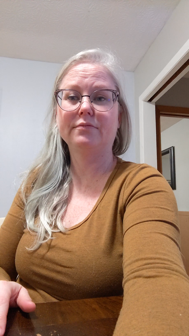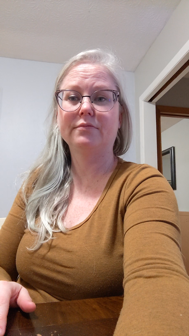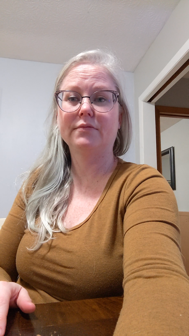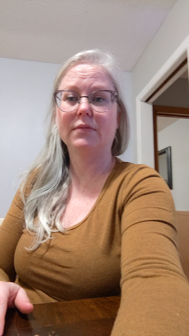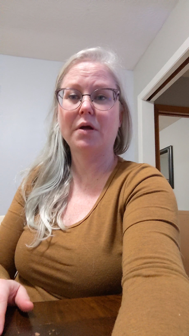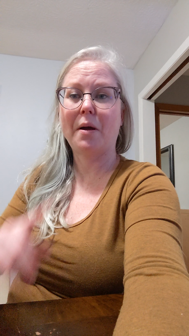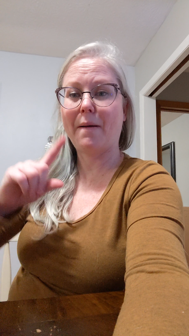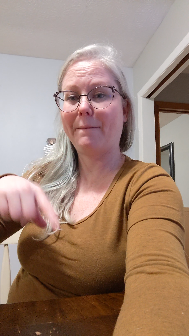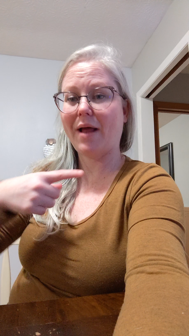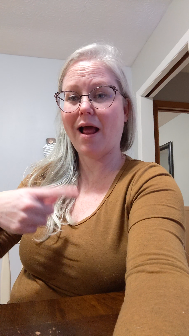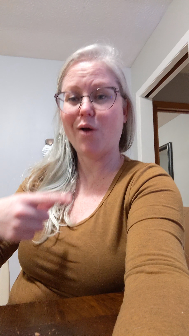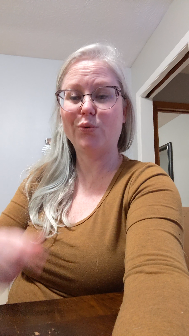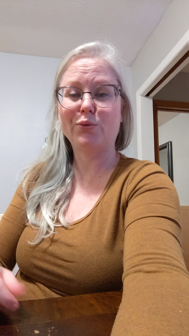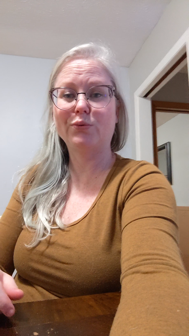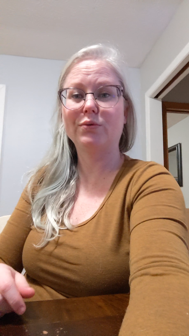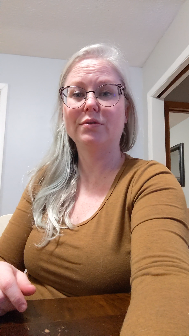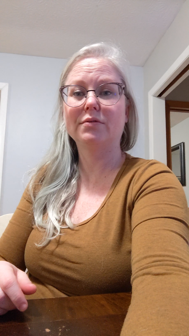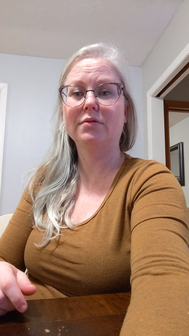about